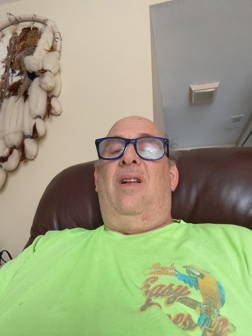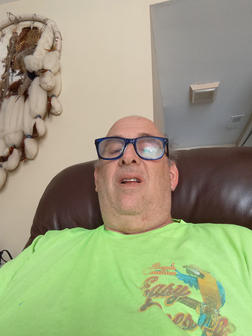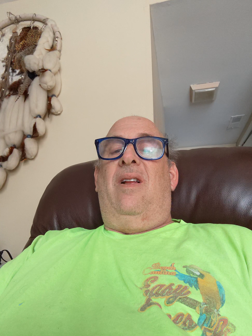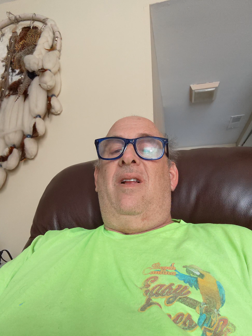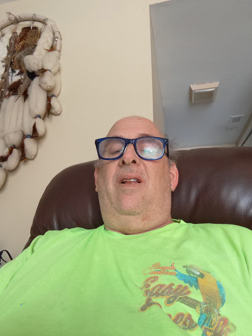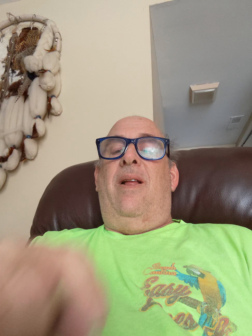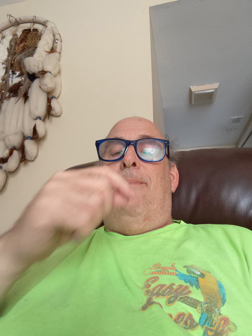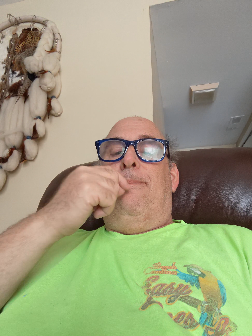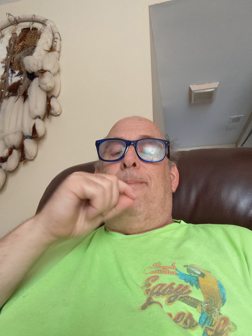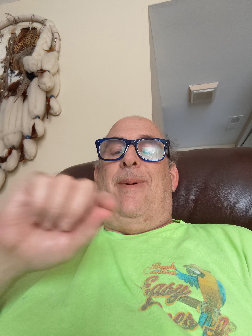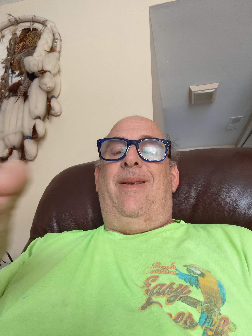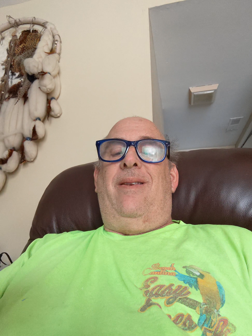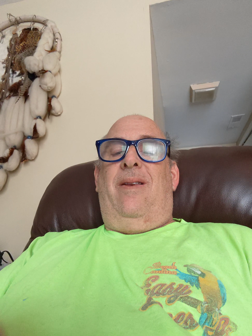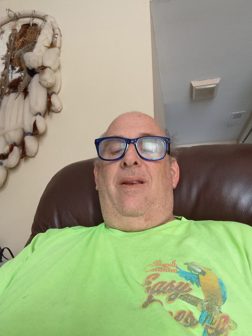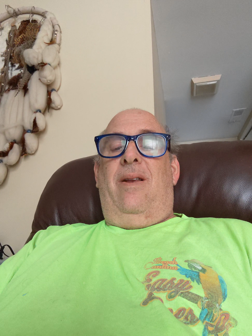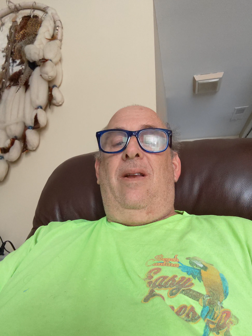pen